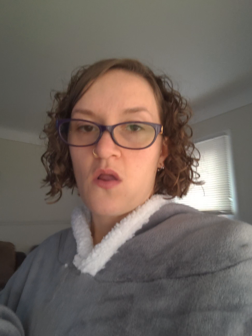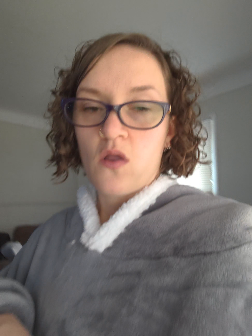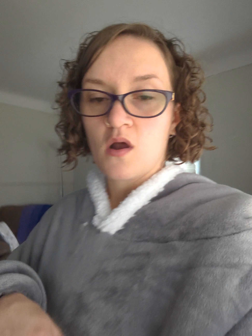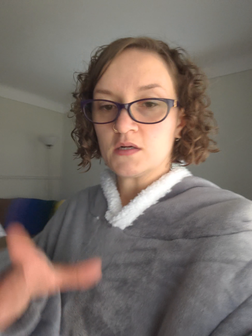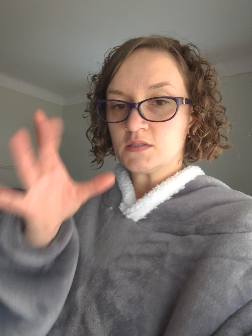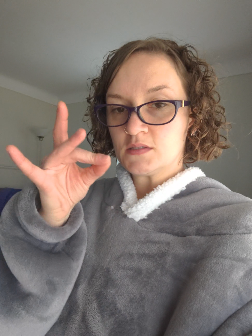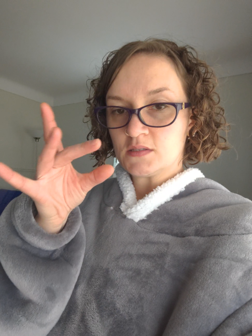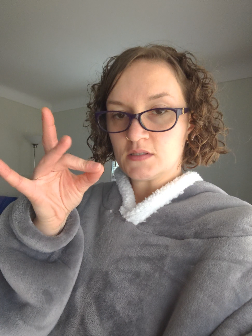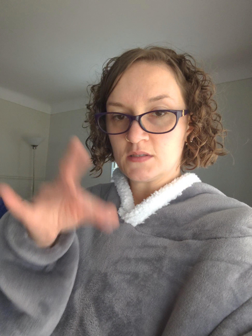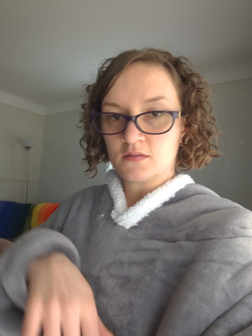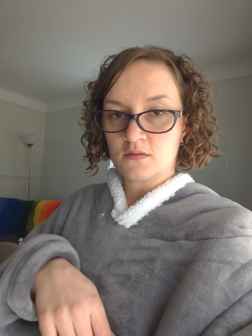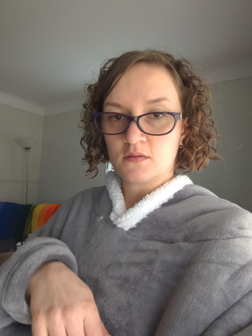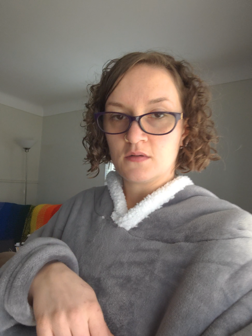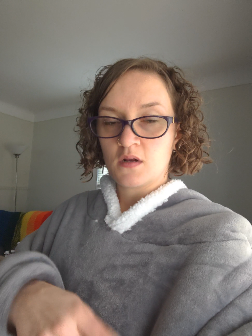sticky